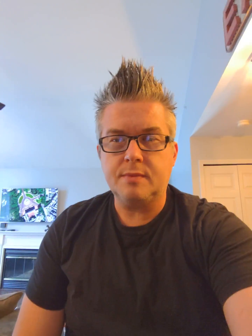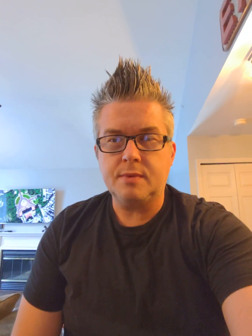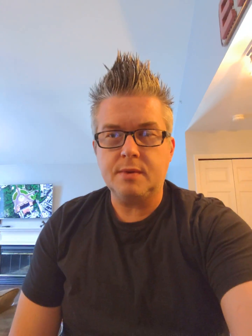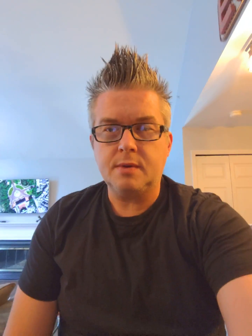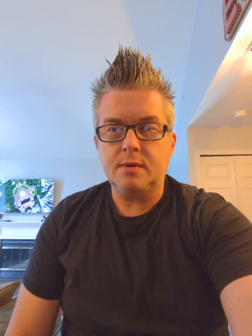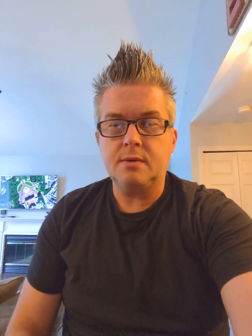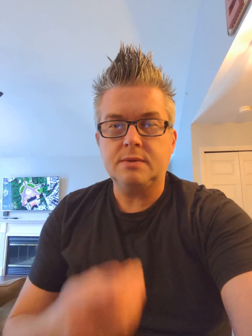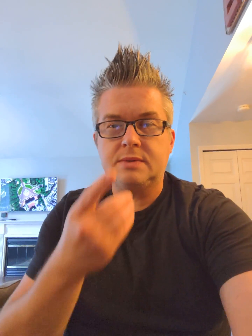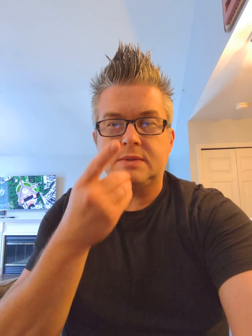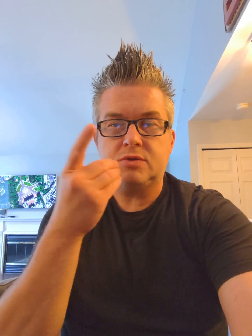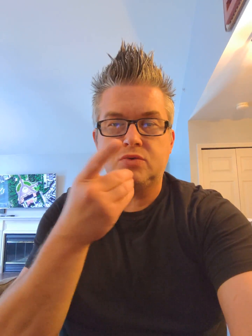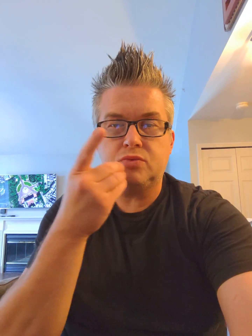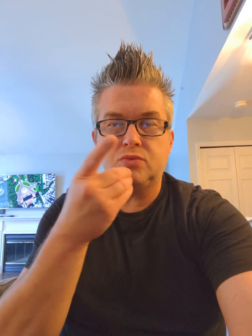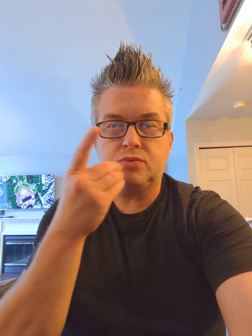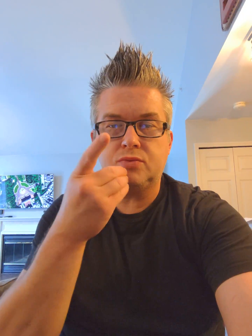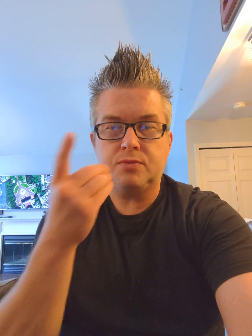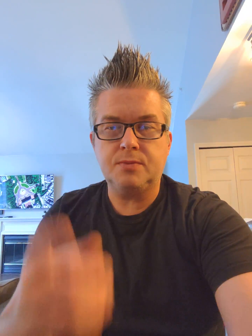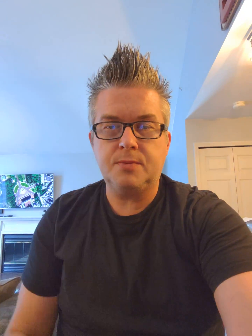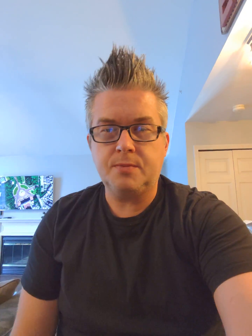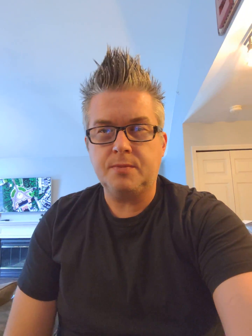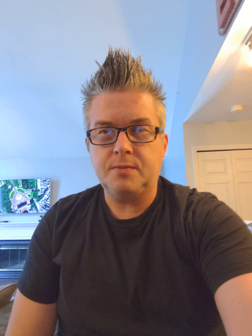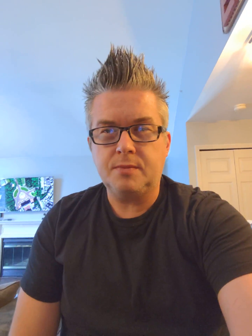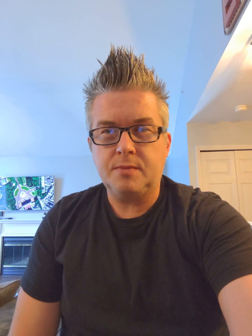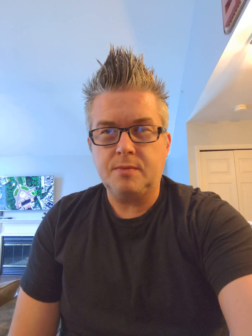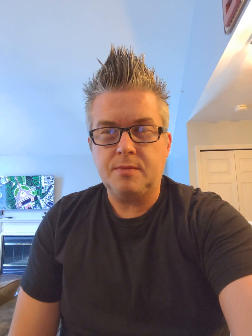dinner